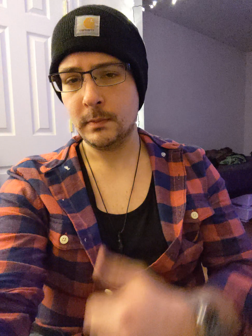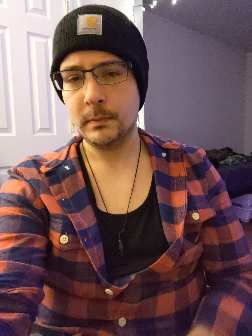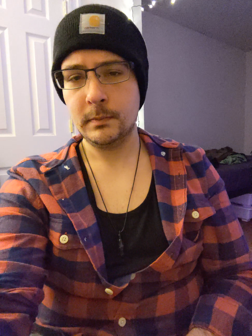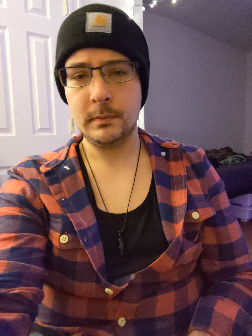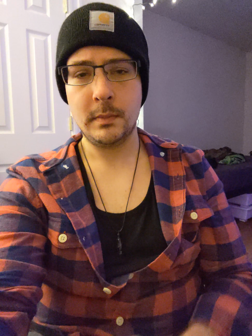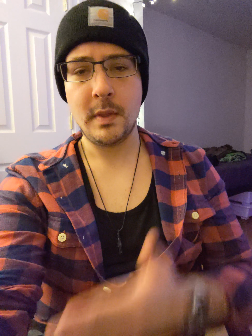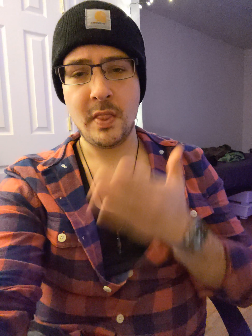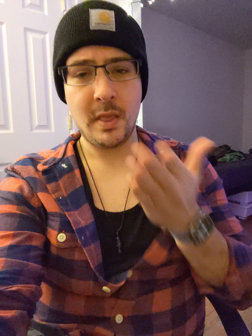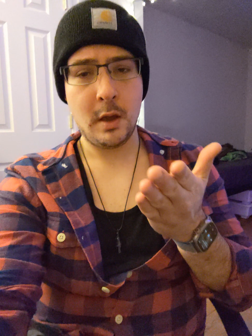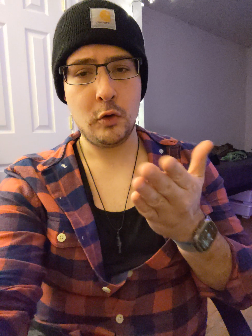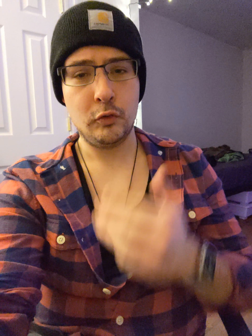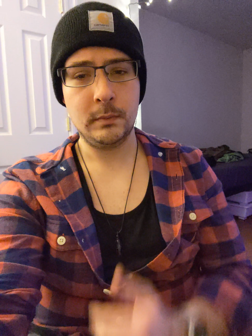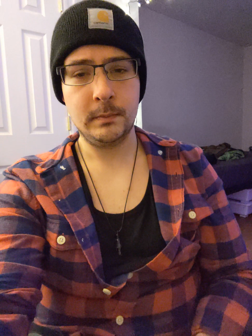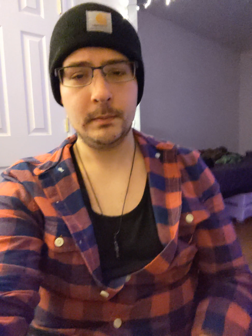there